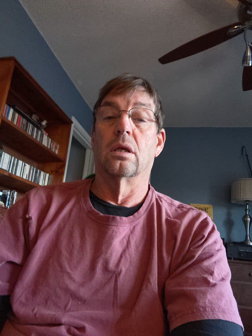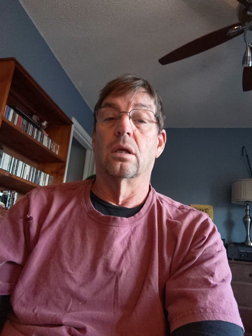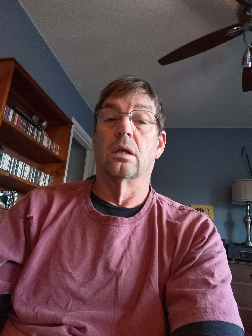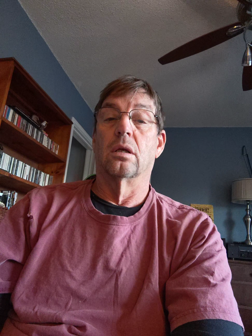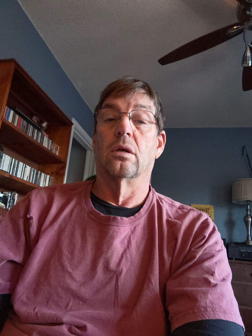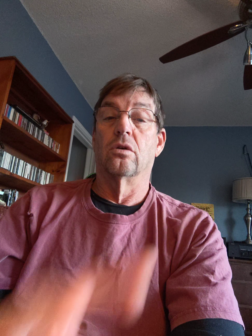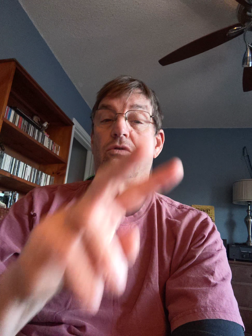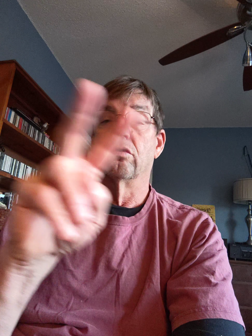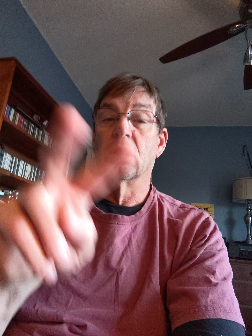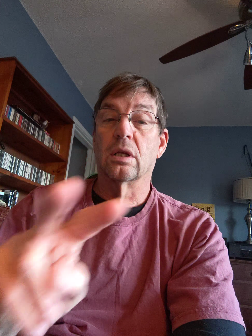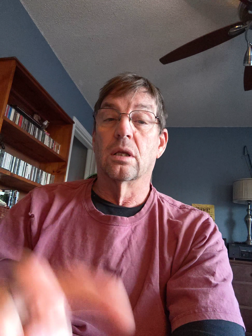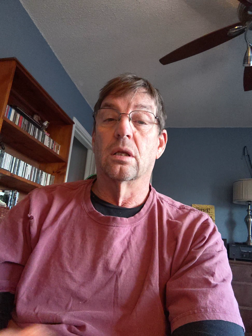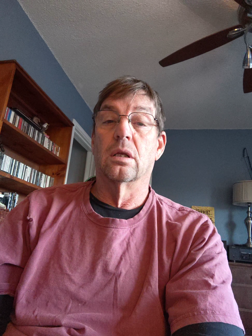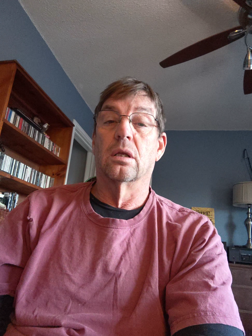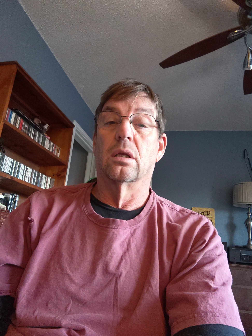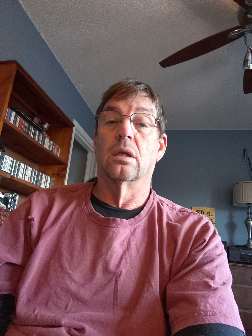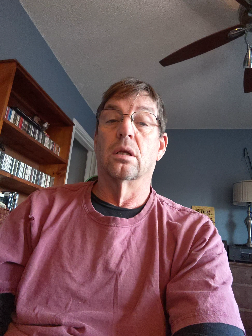read